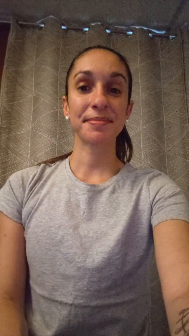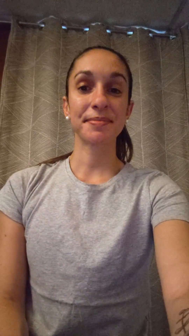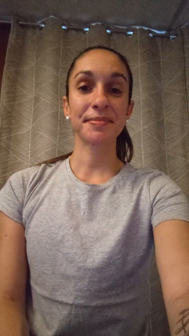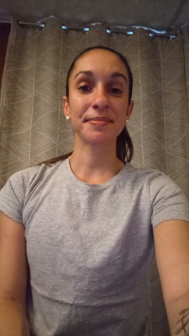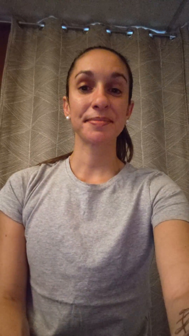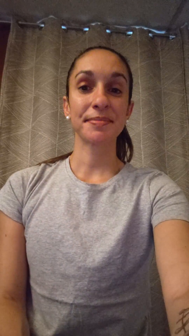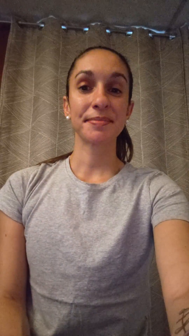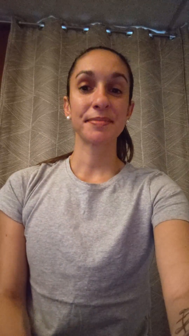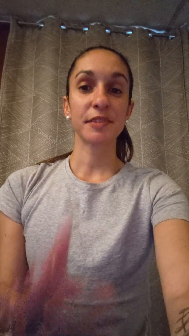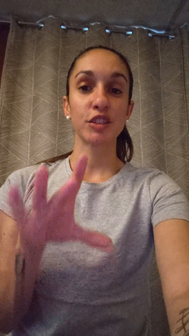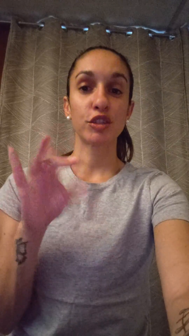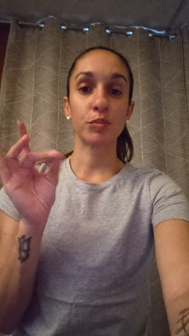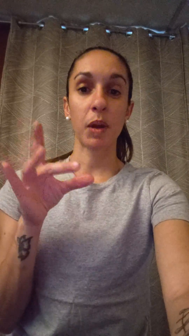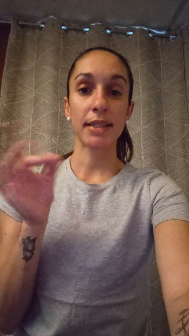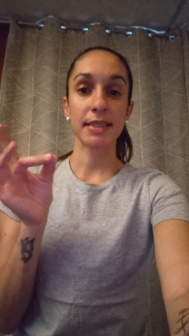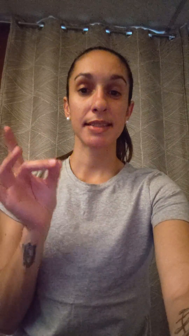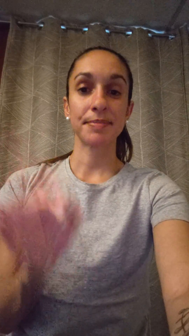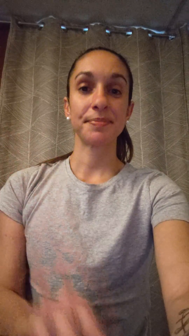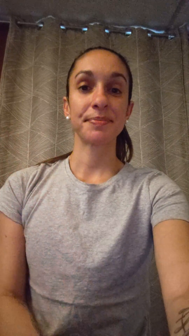choose